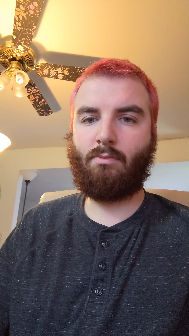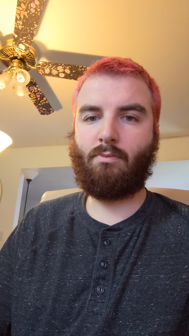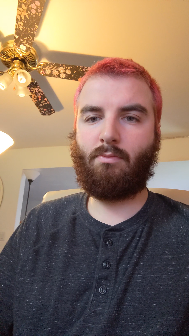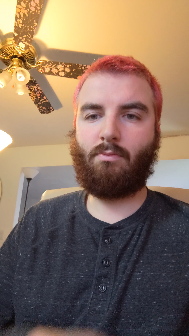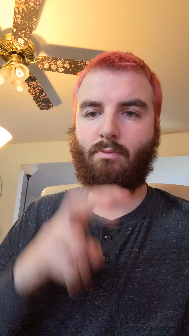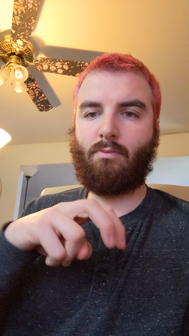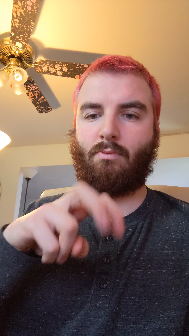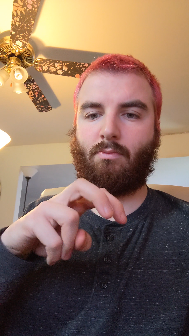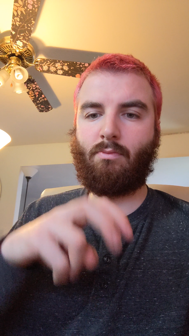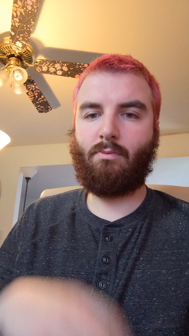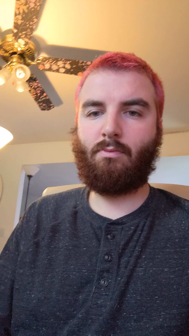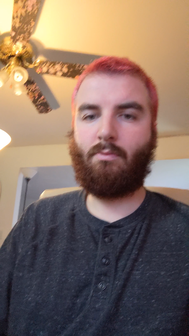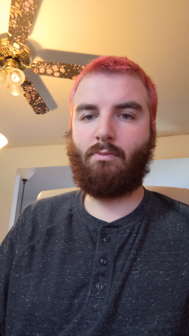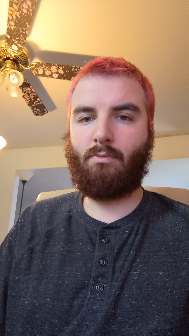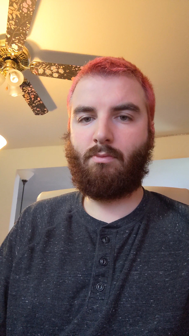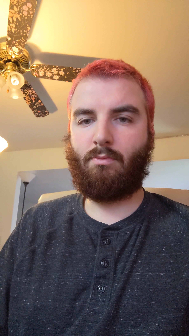potato